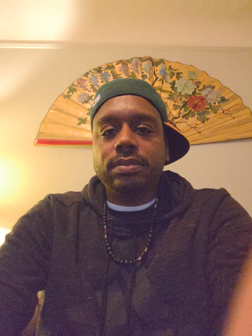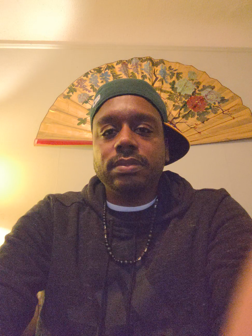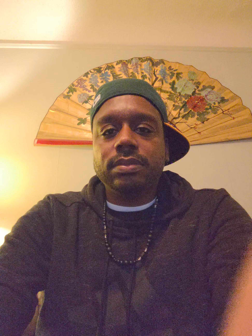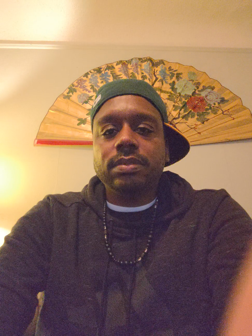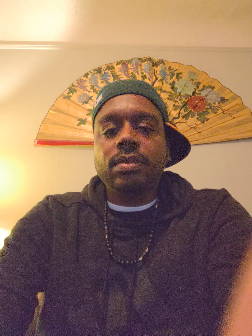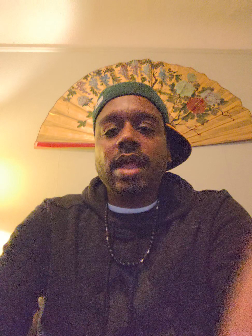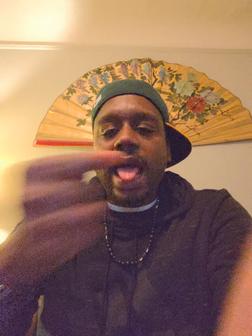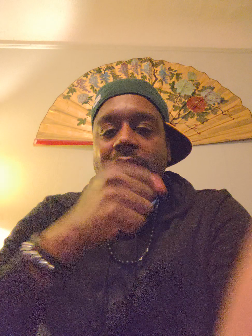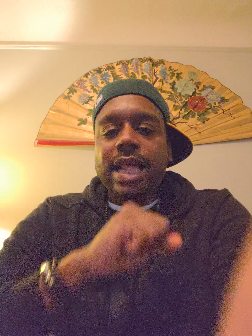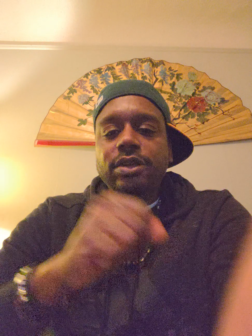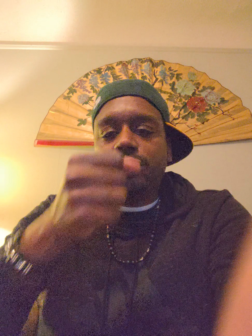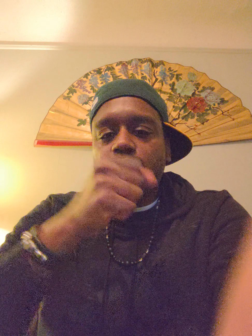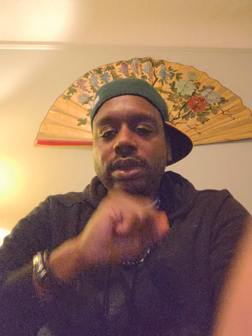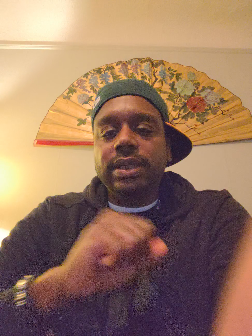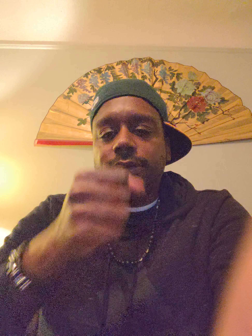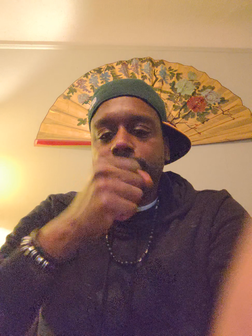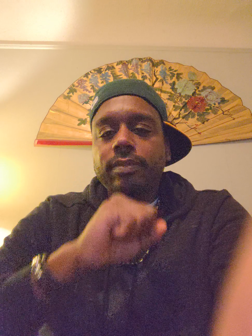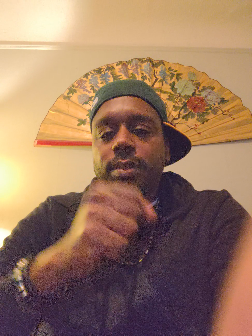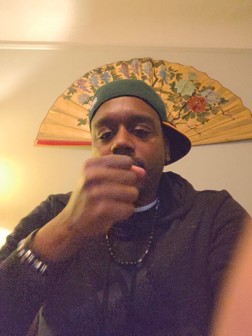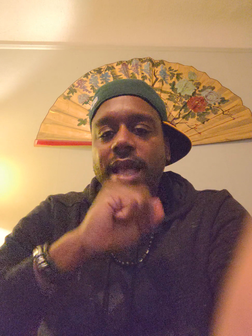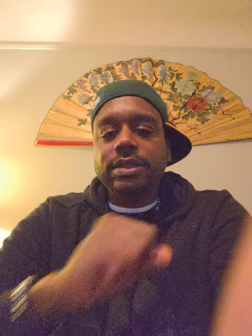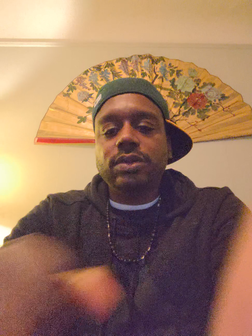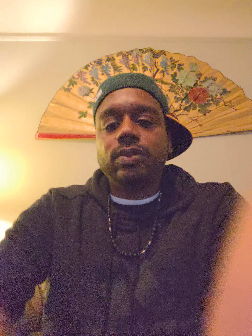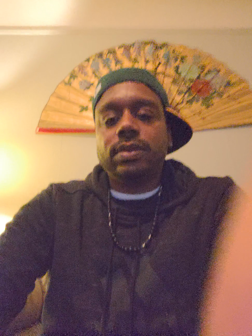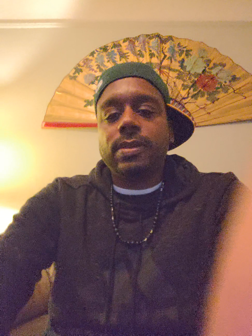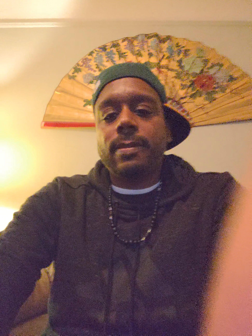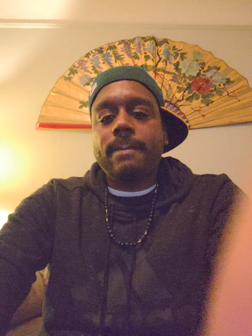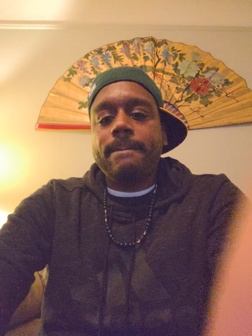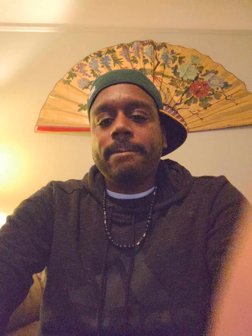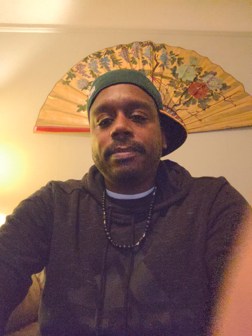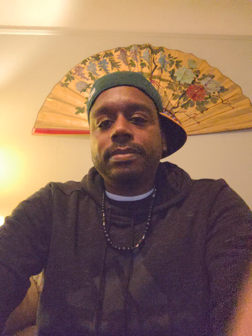ice cream